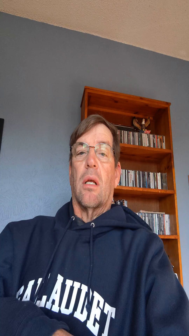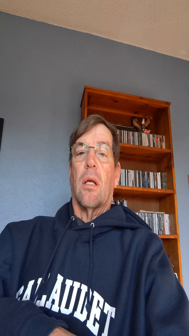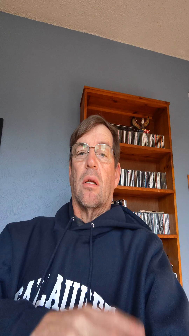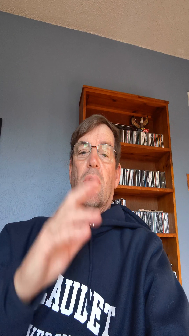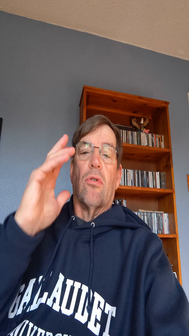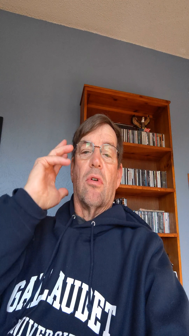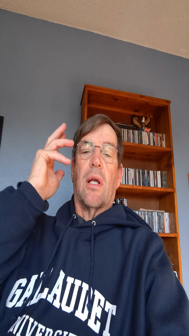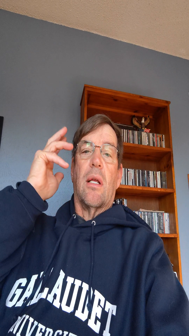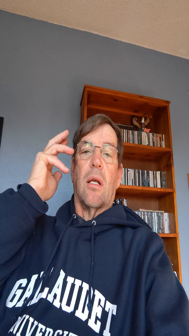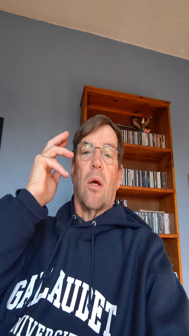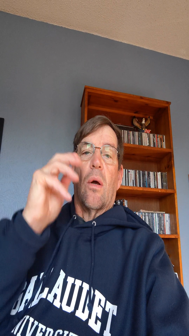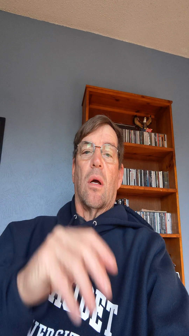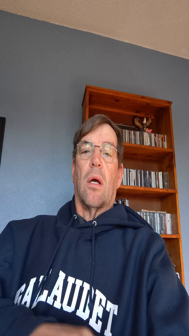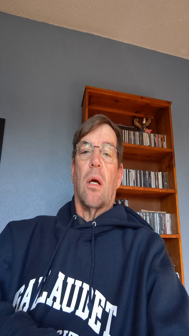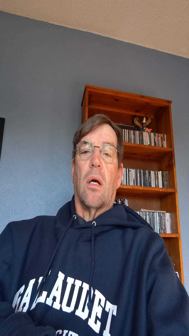radio